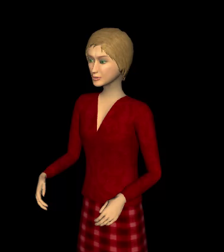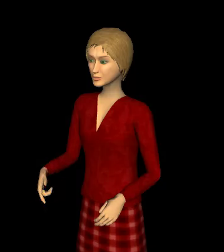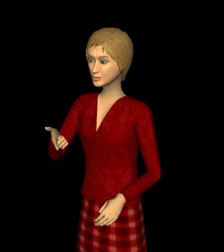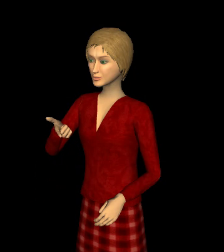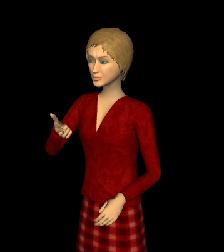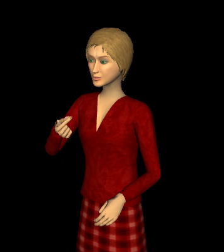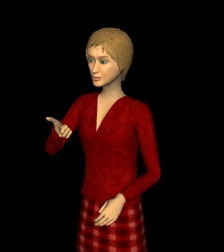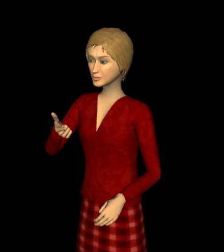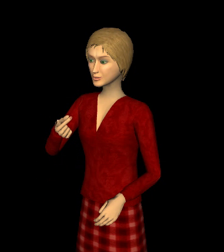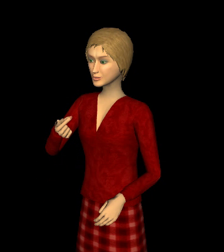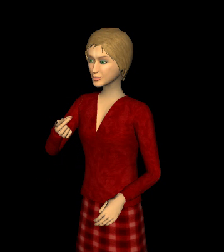مزدوج